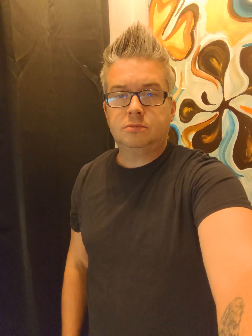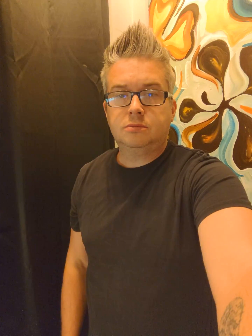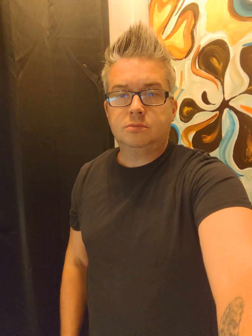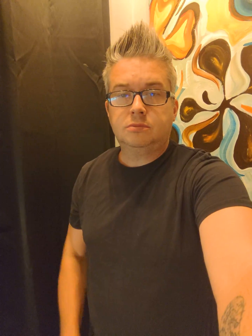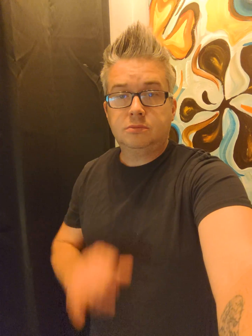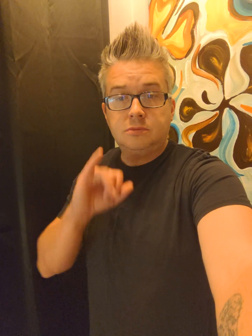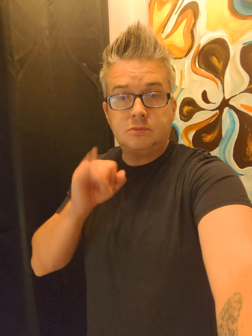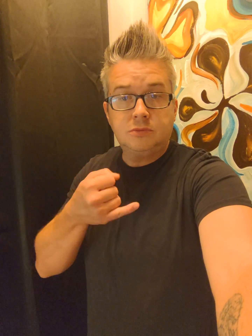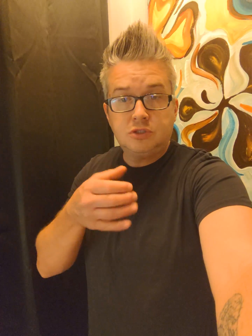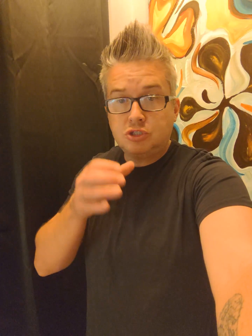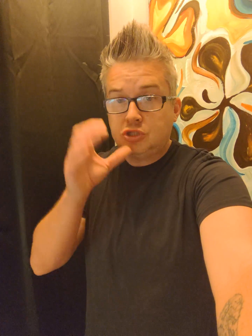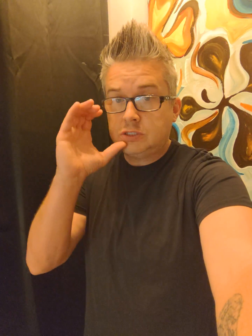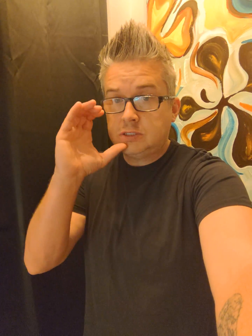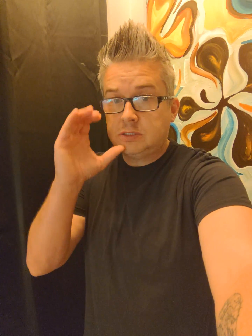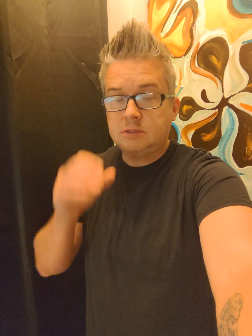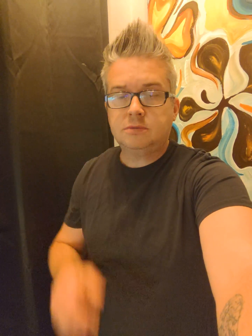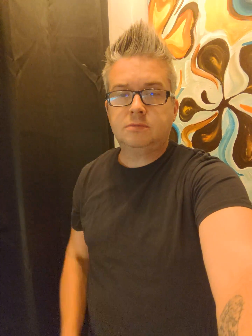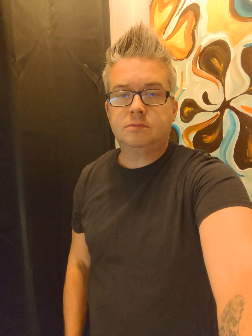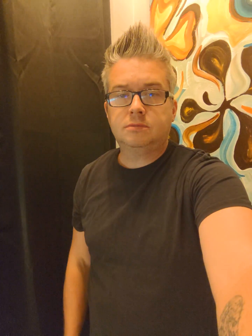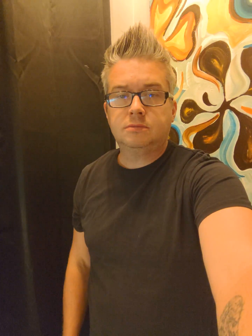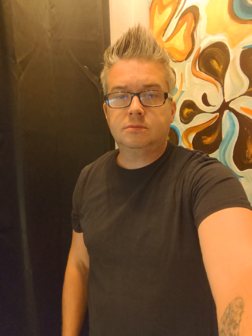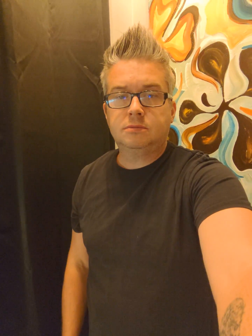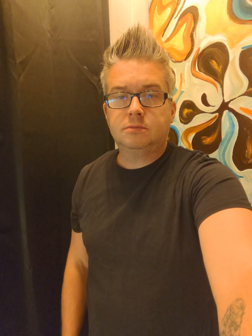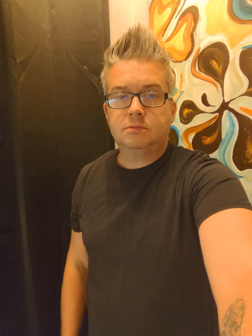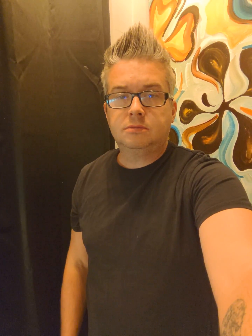juice